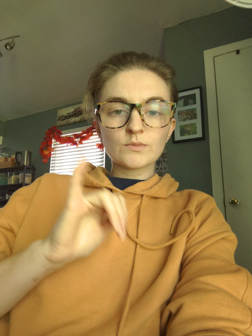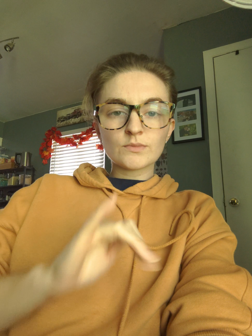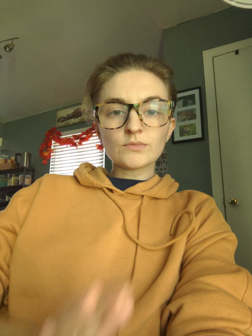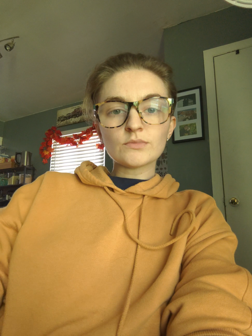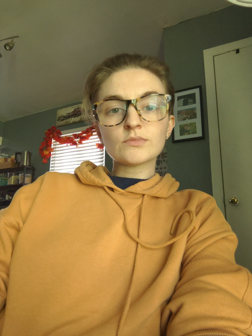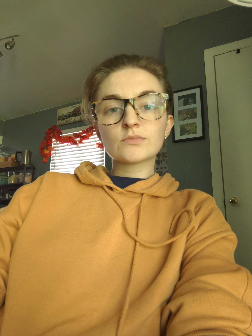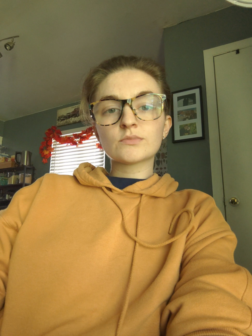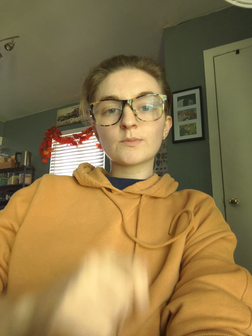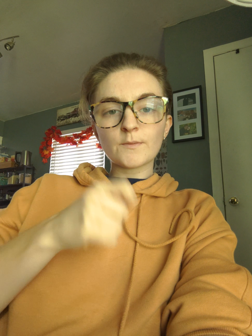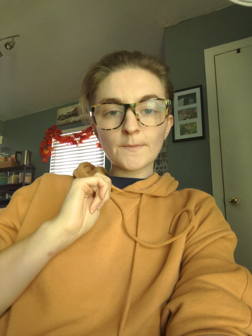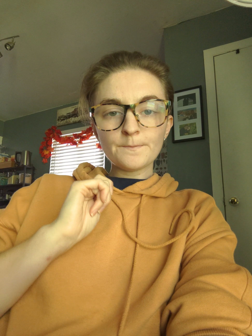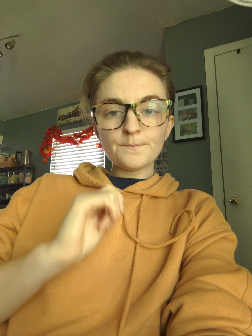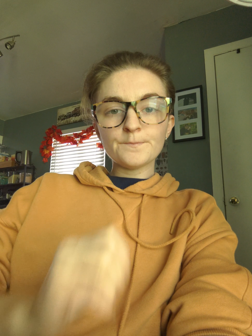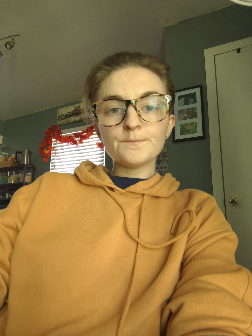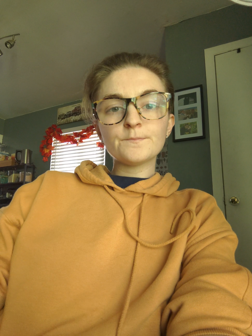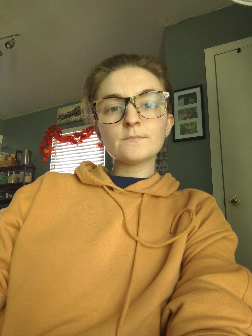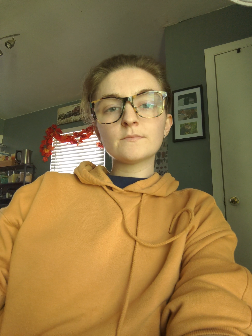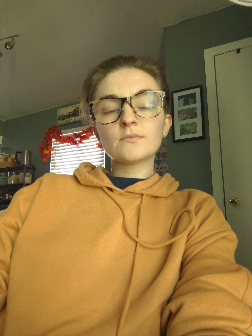rip